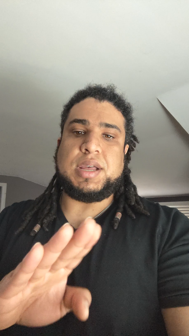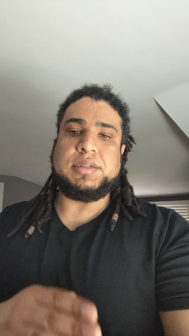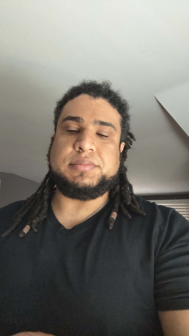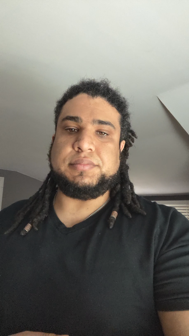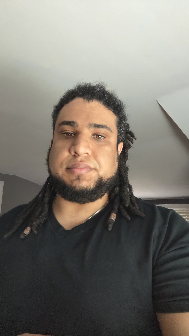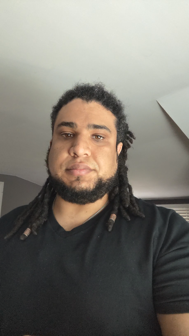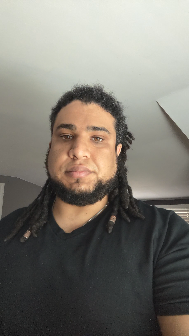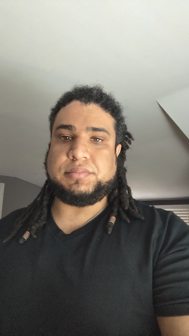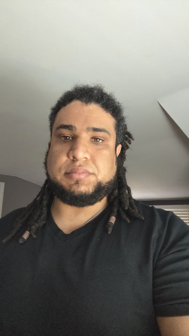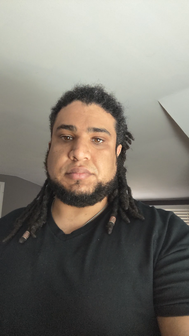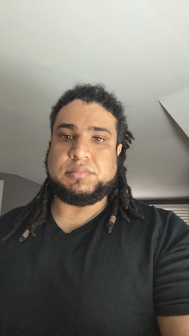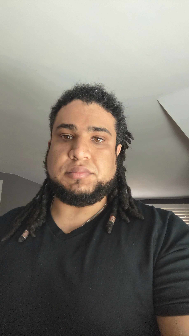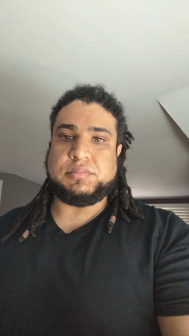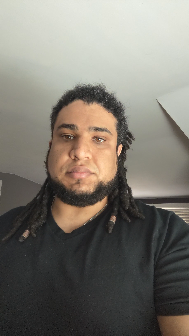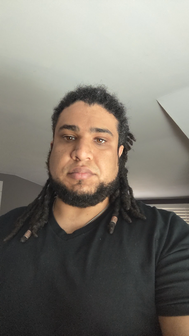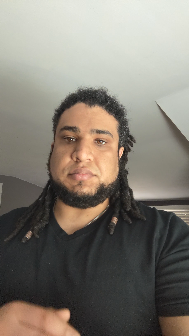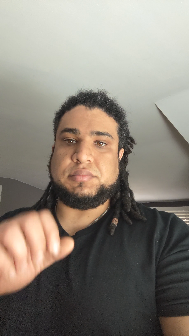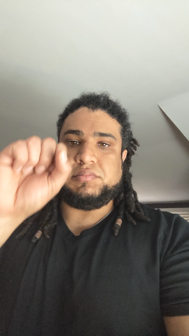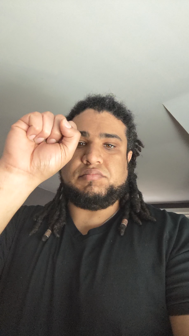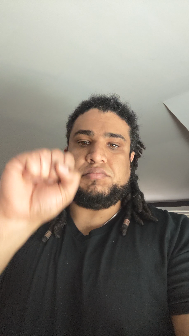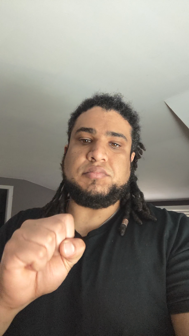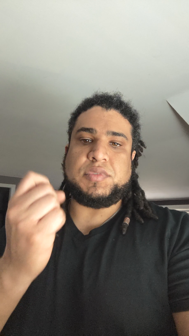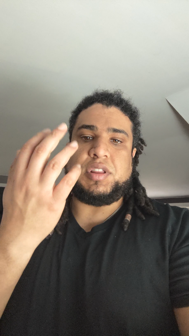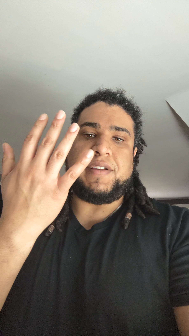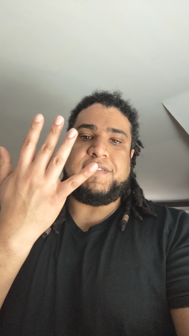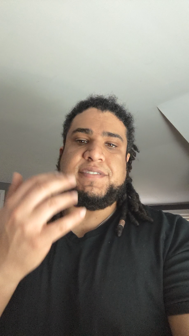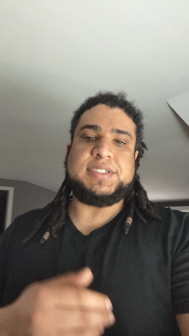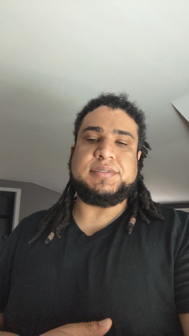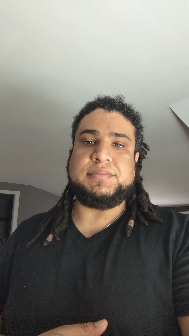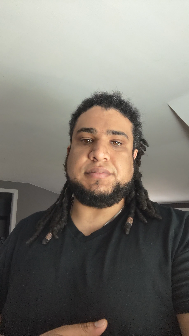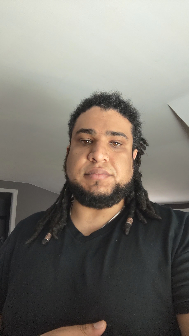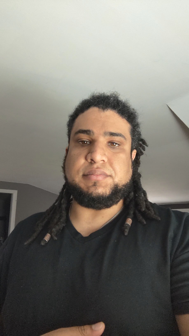gloves